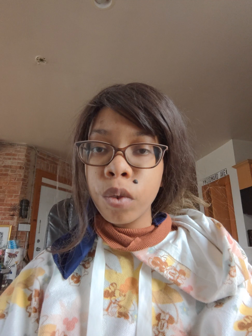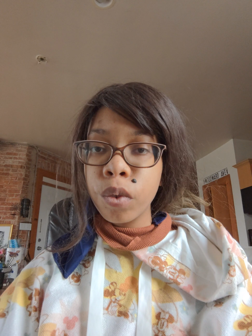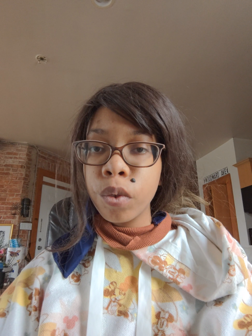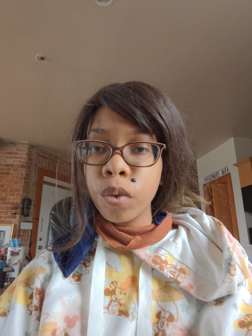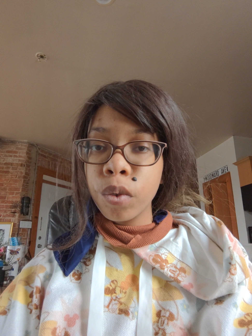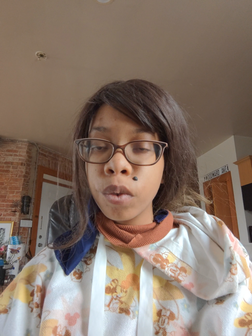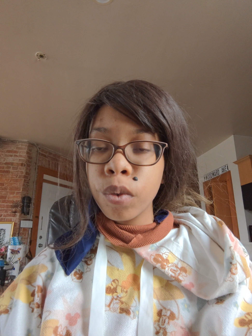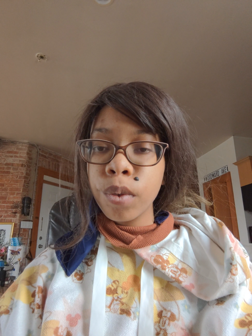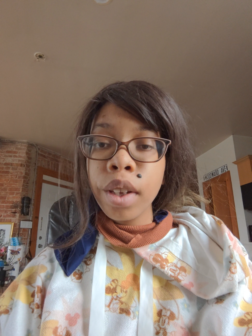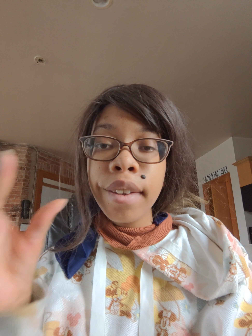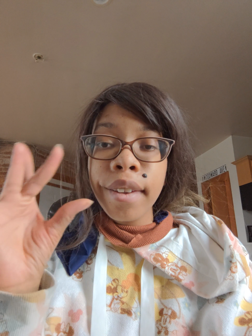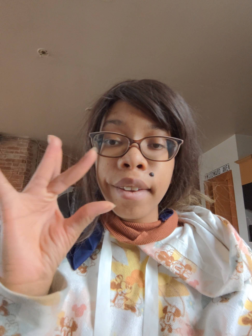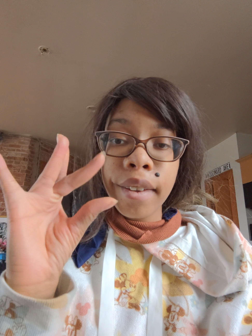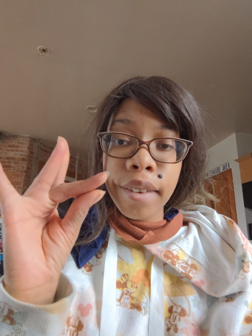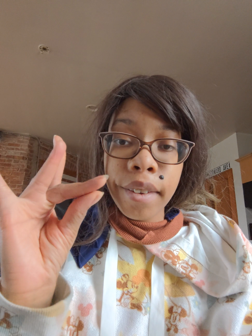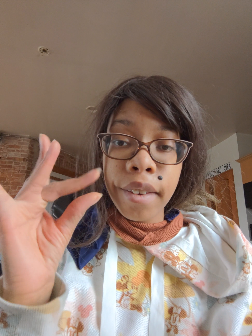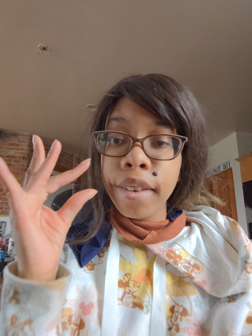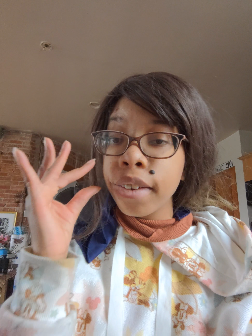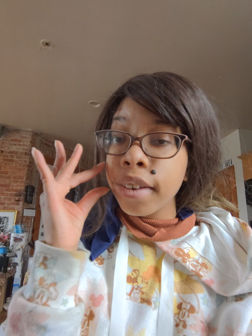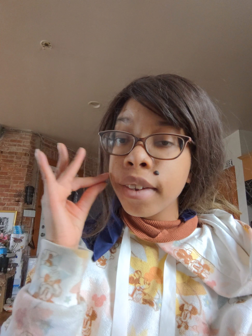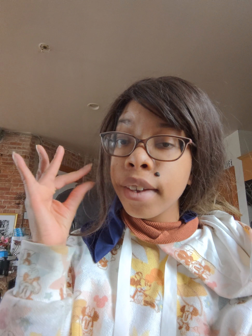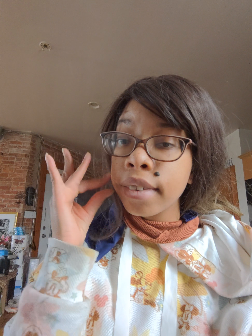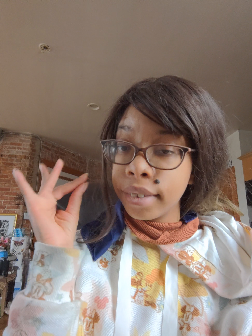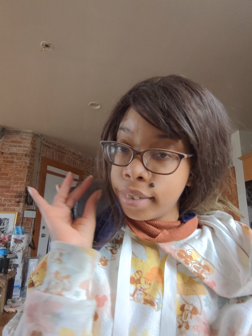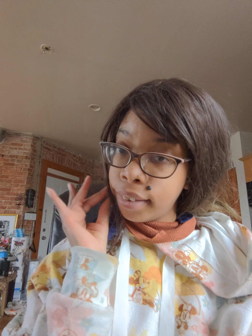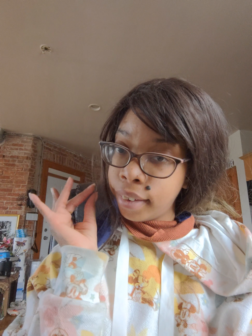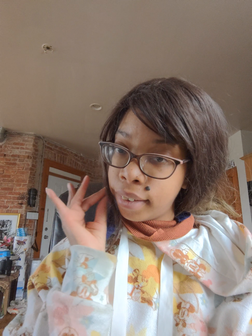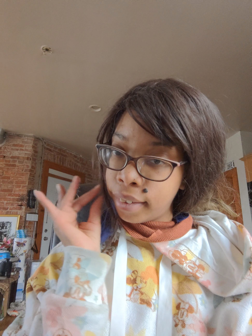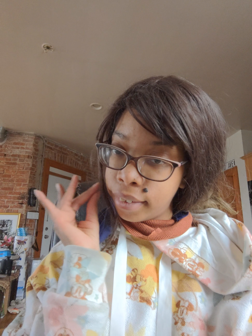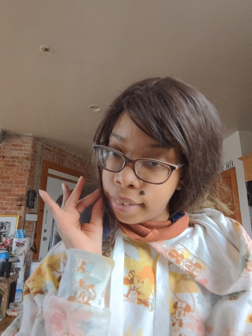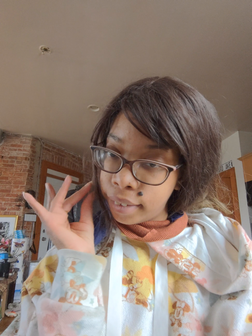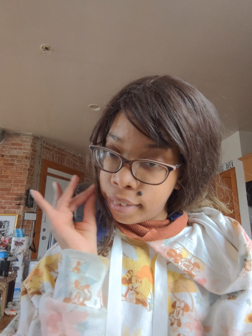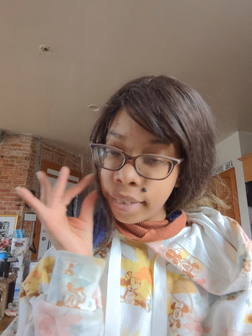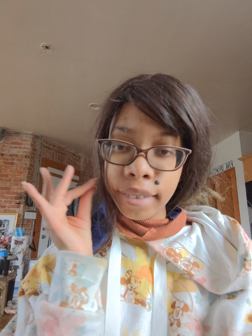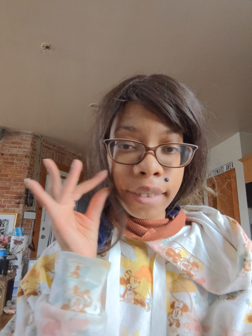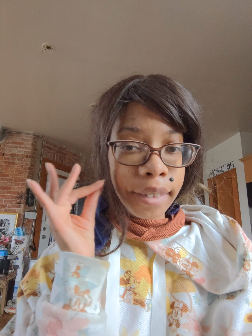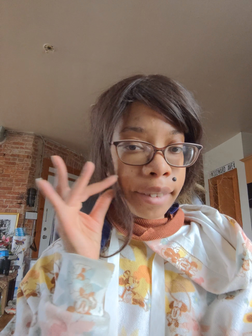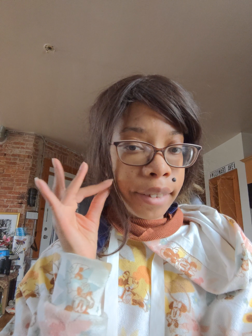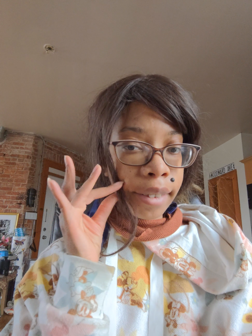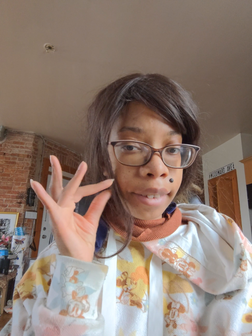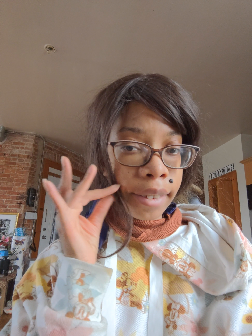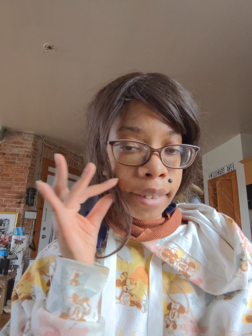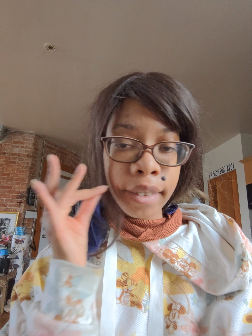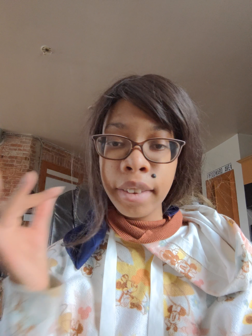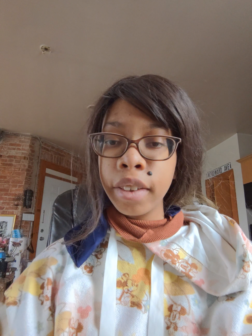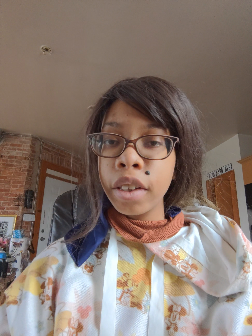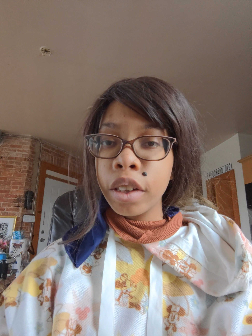kitty